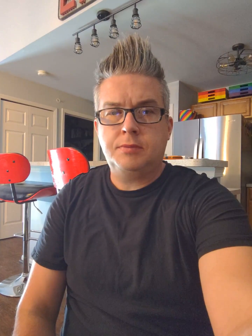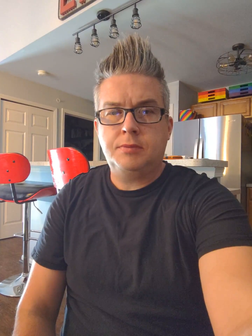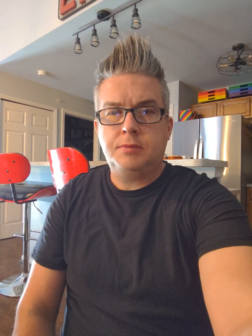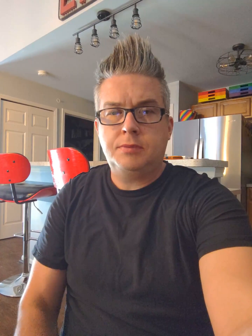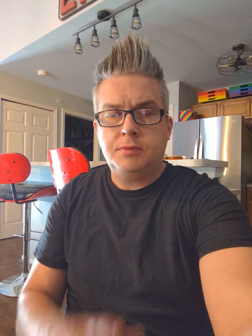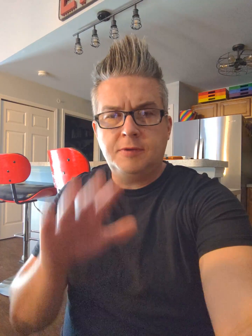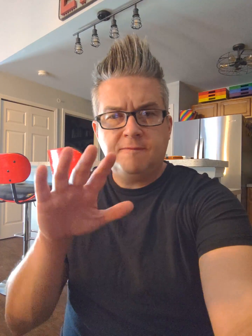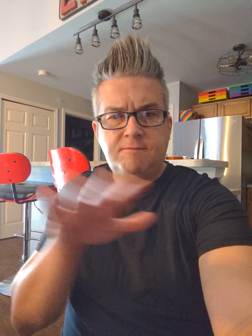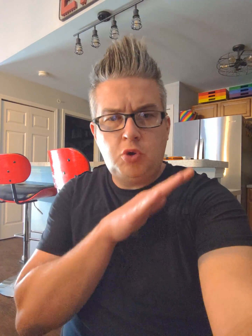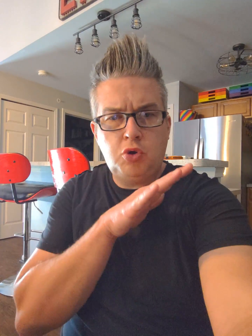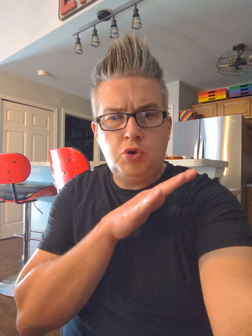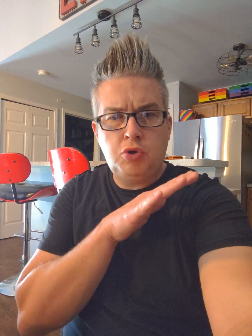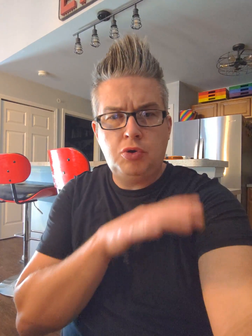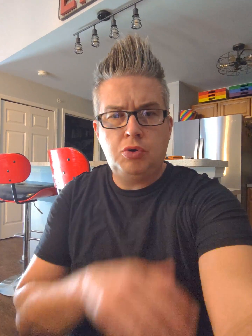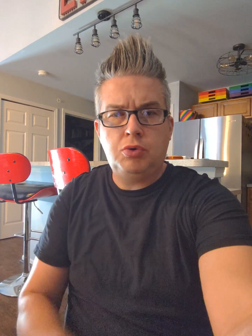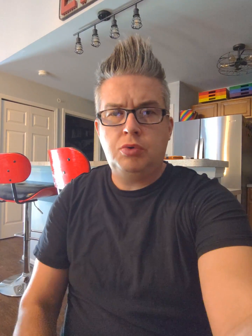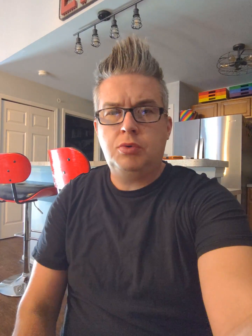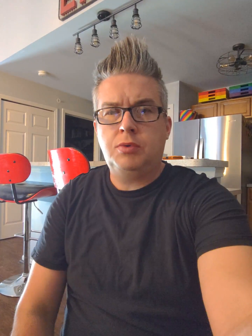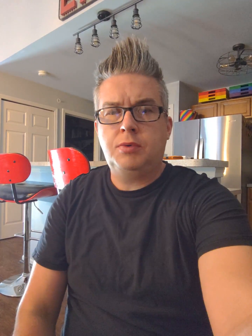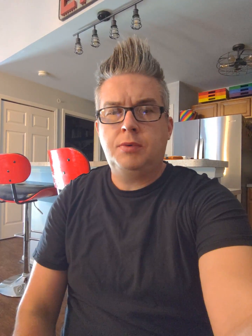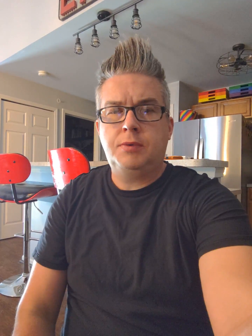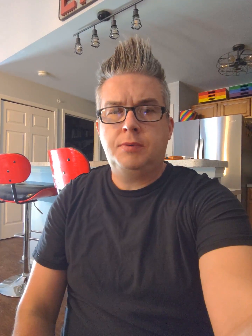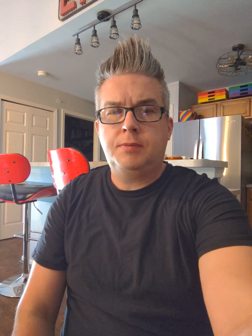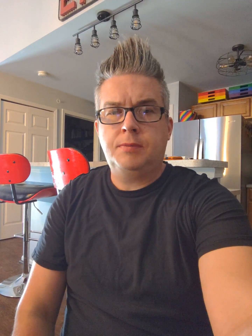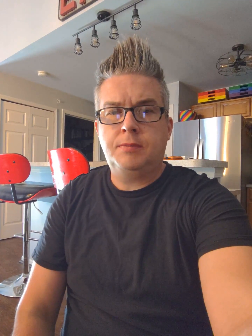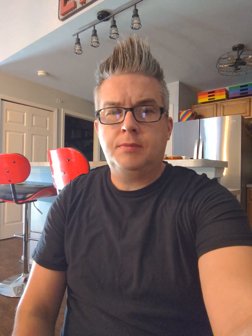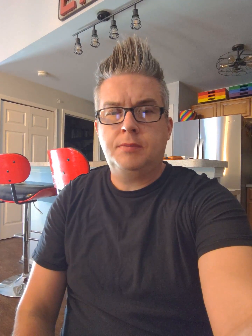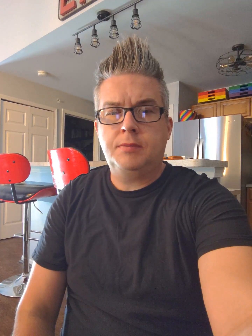full